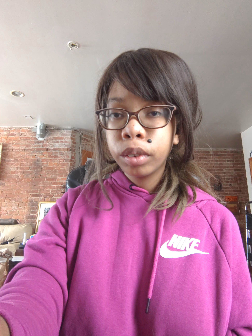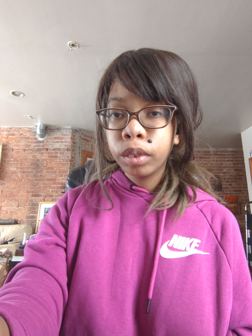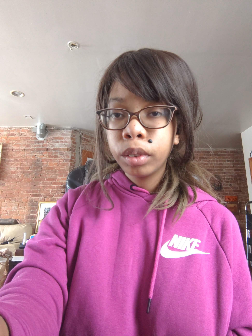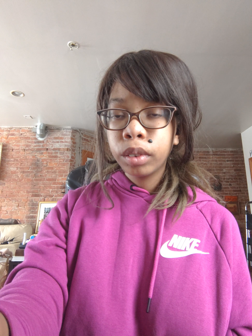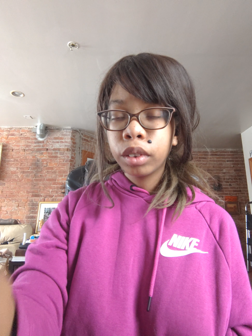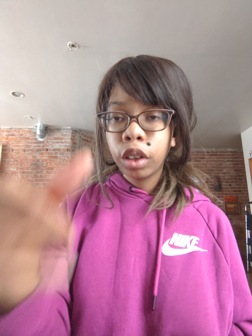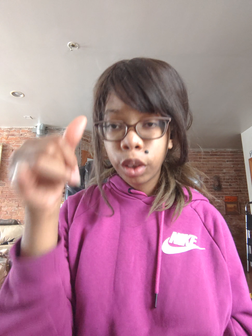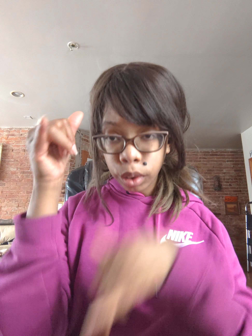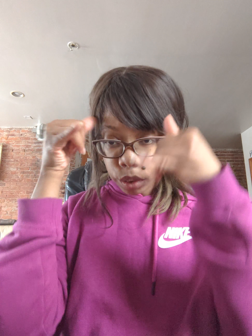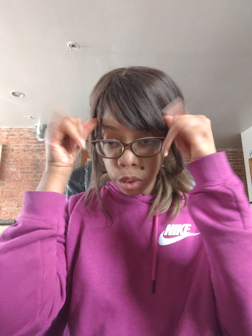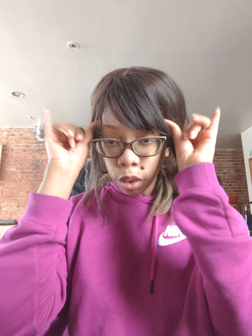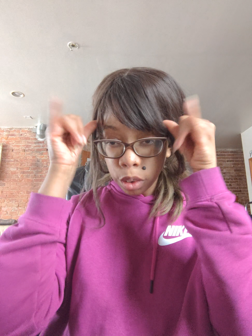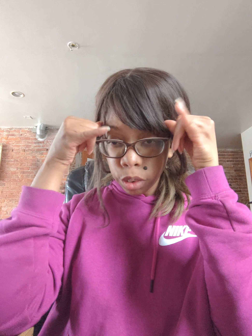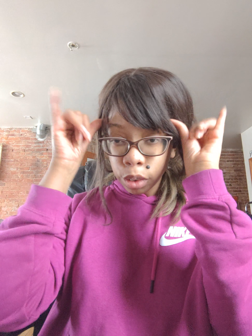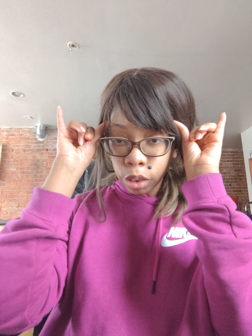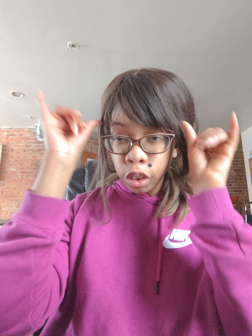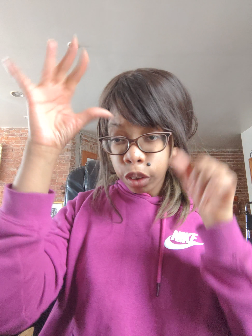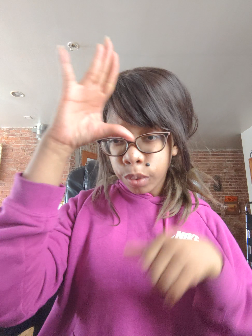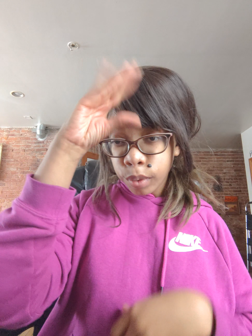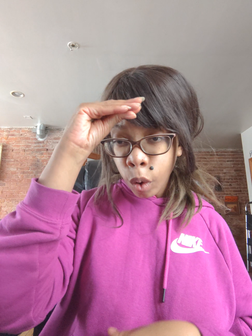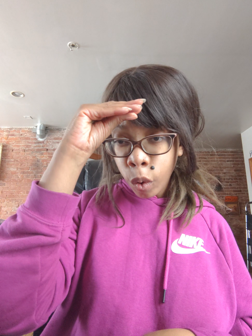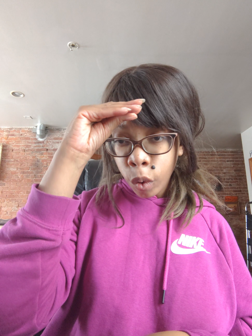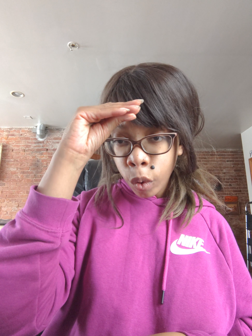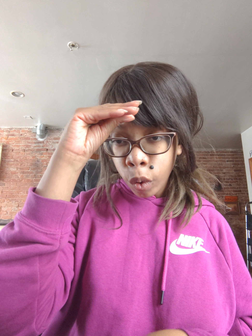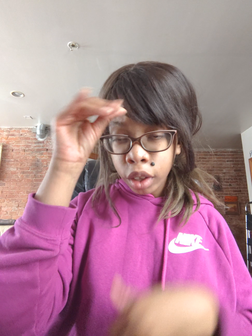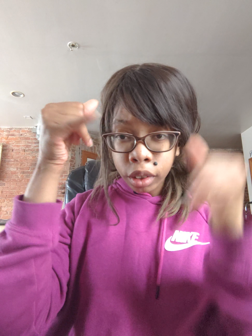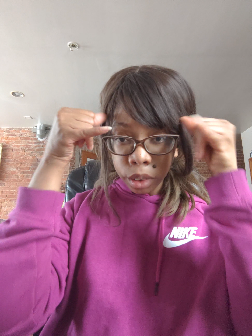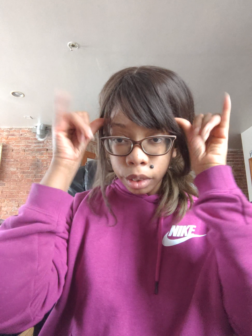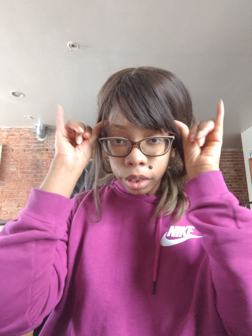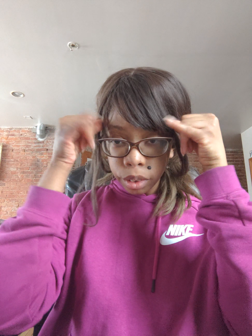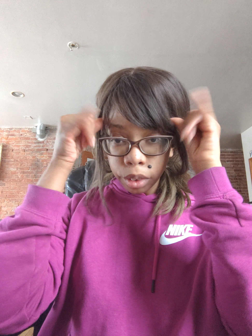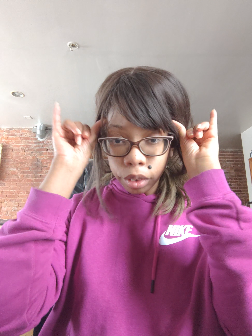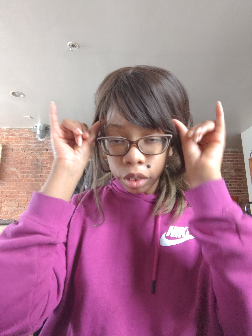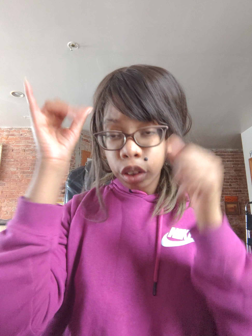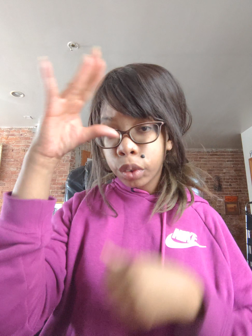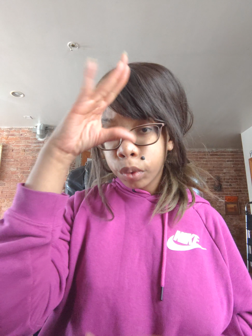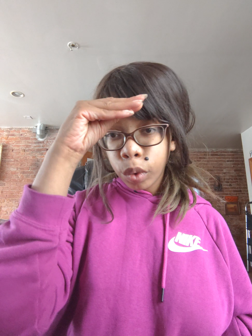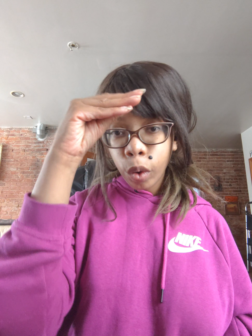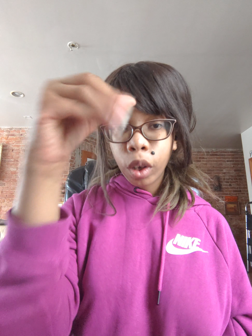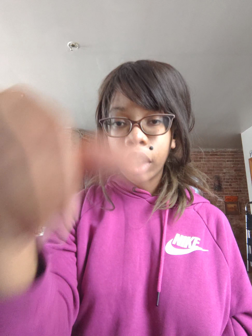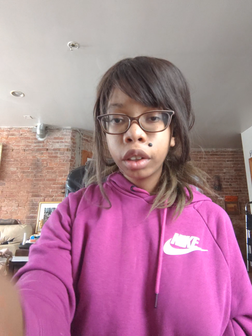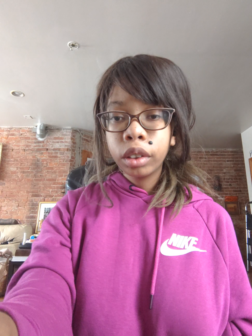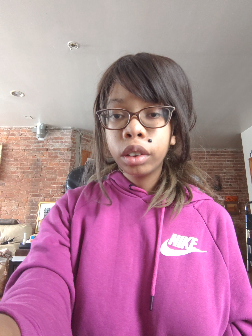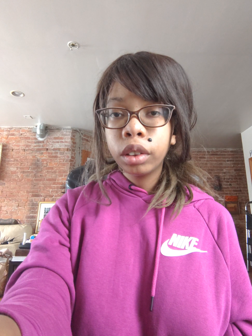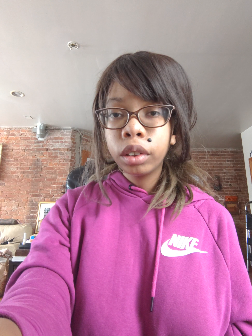cowboy